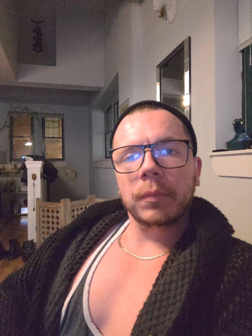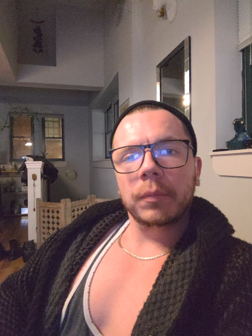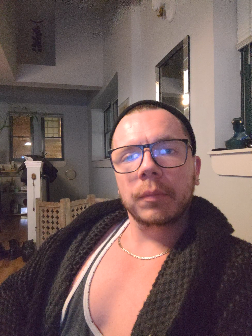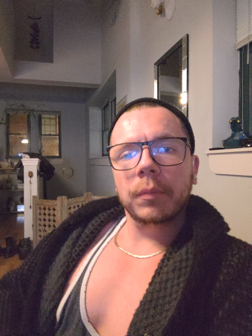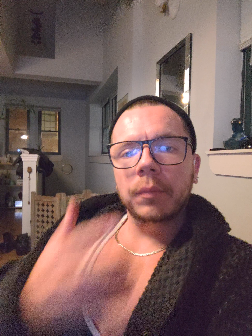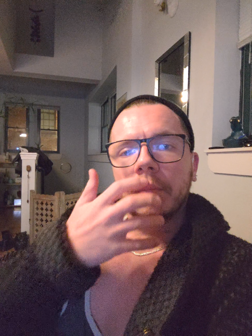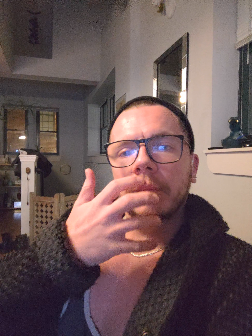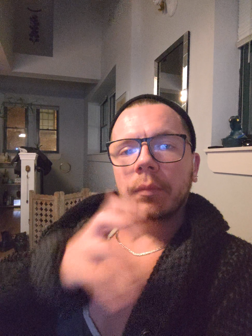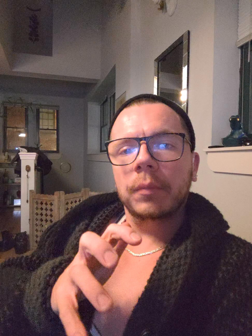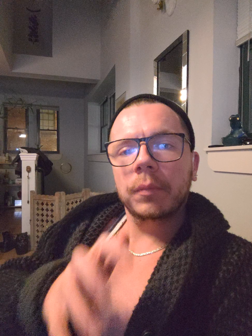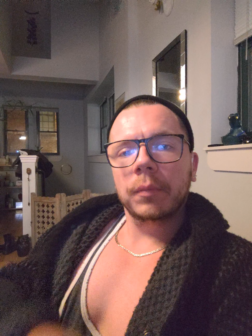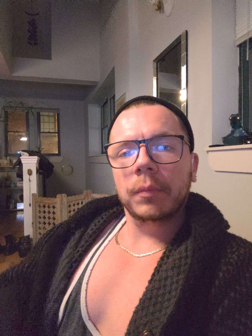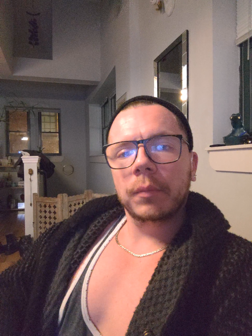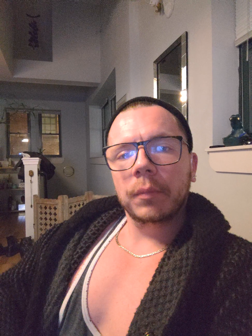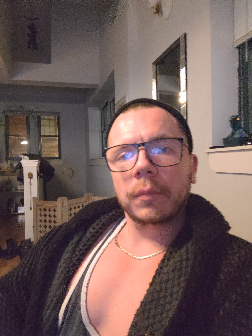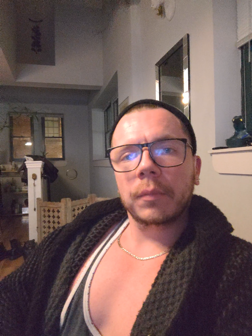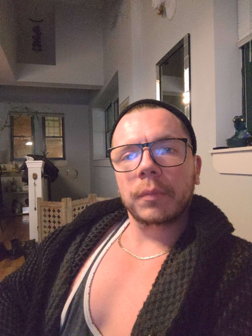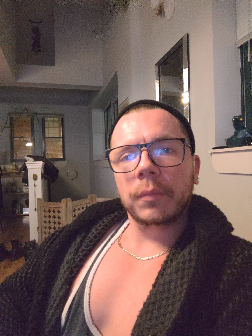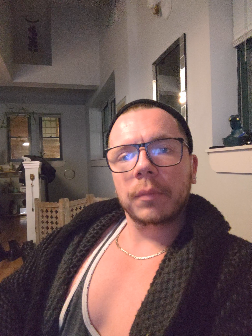hot